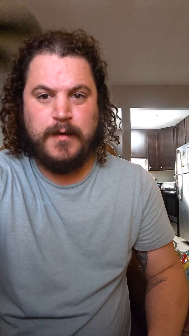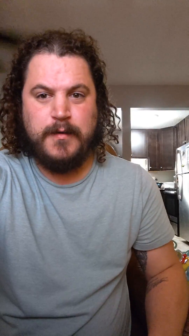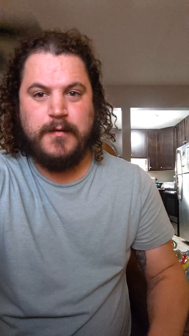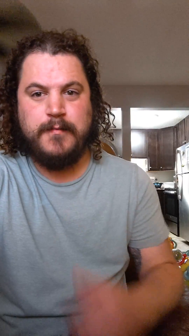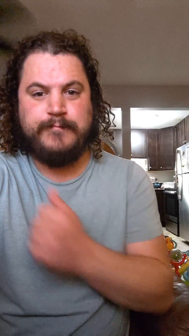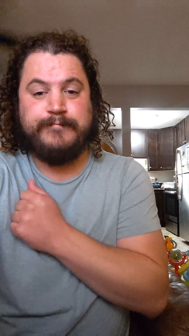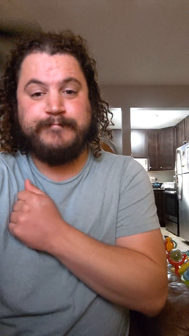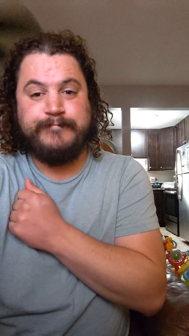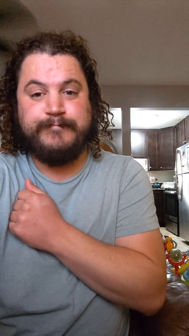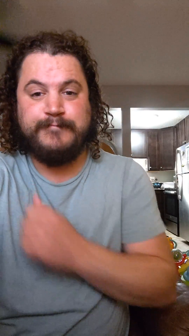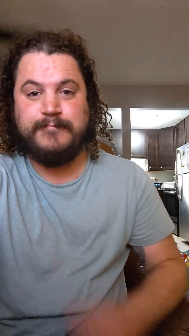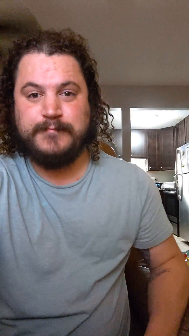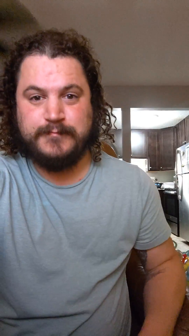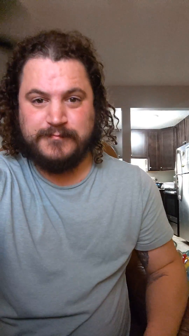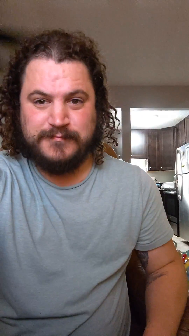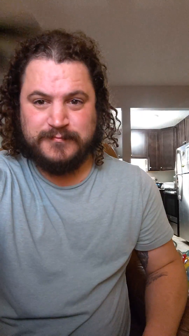hug